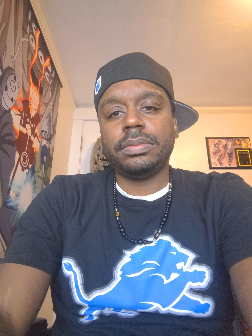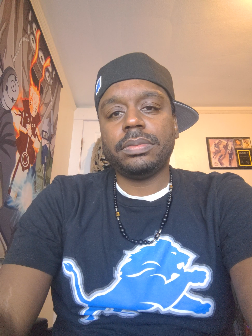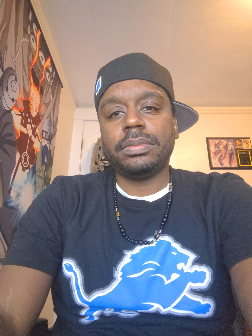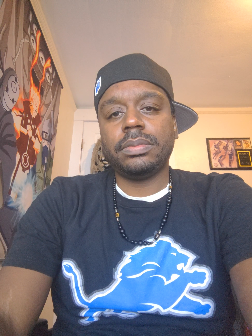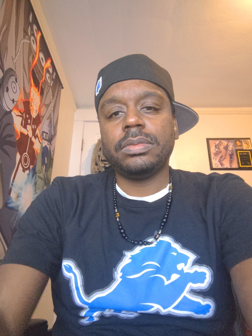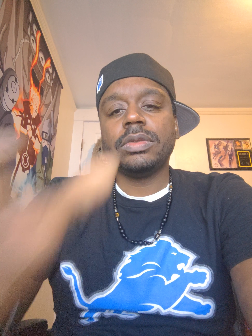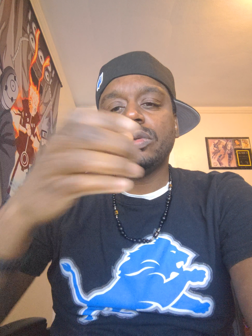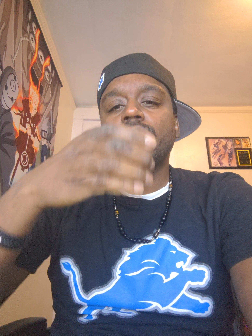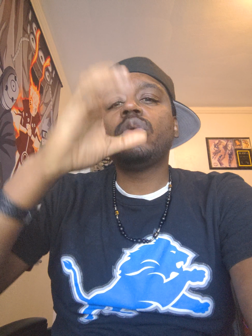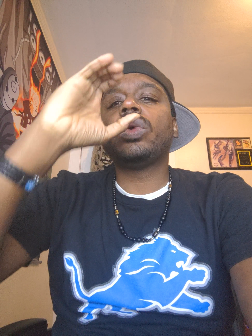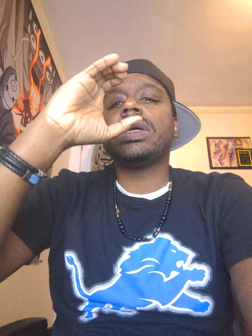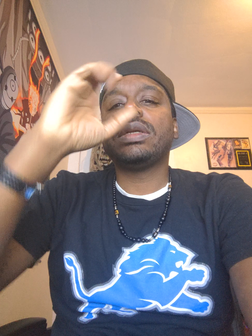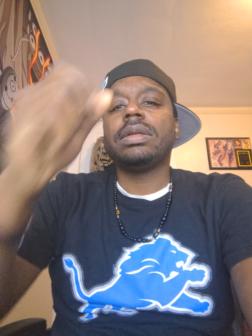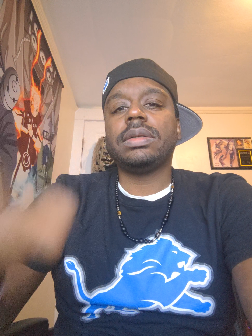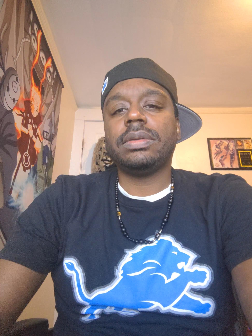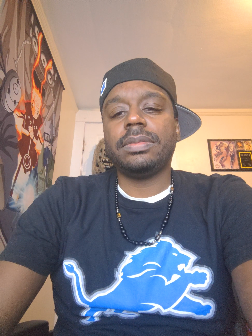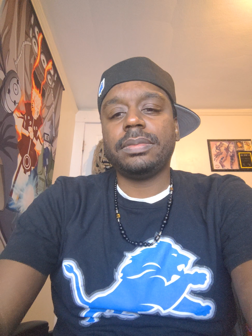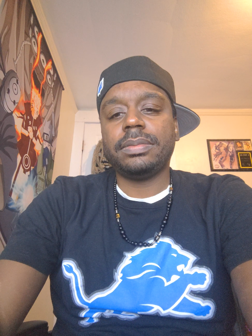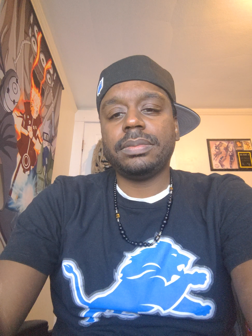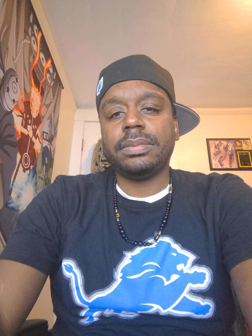drink